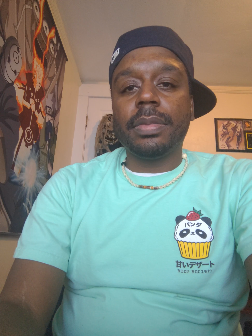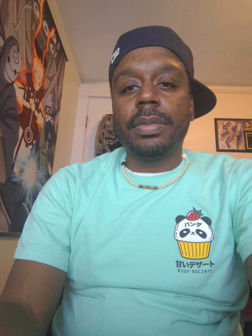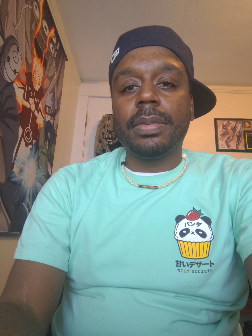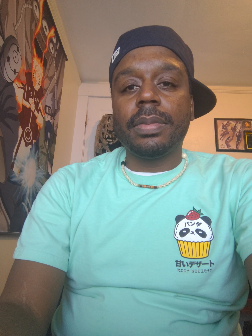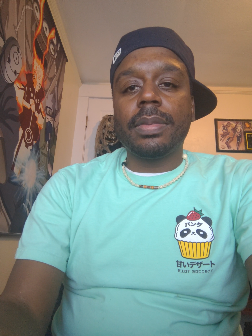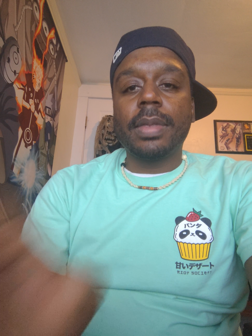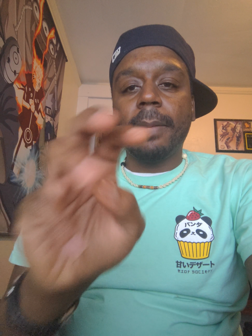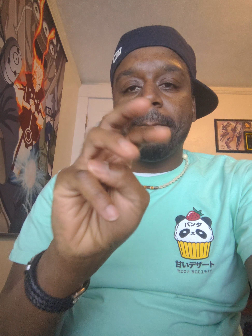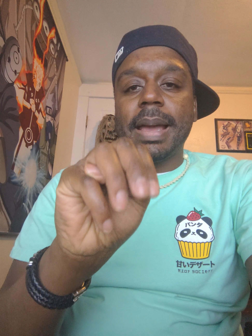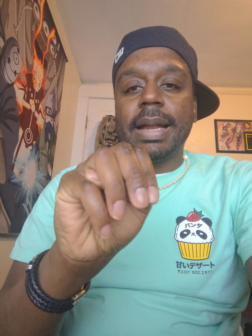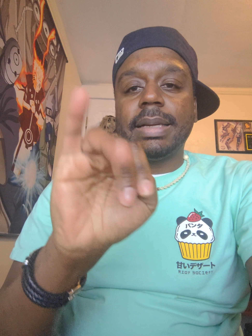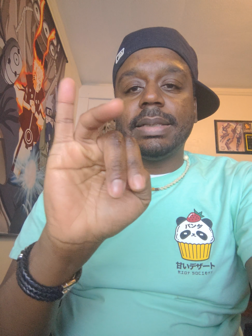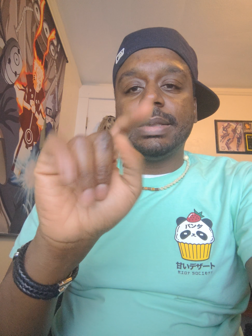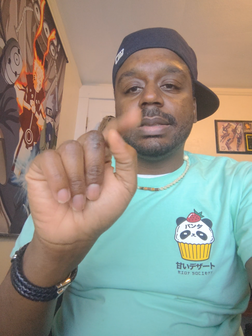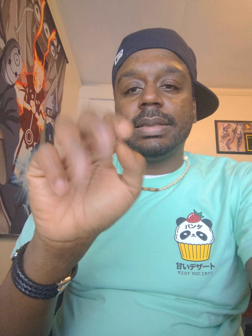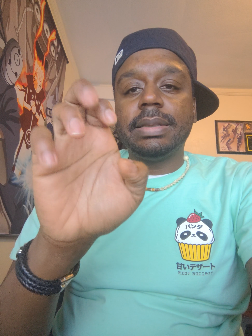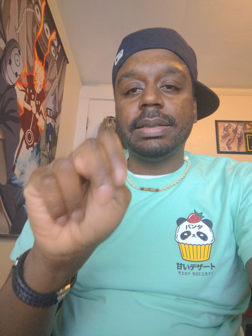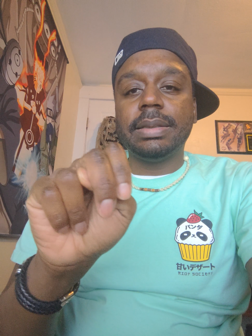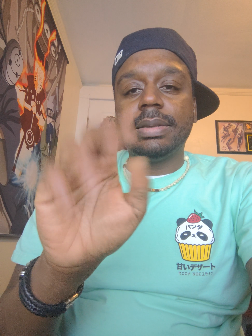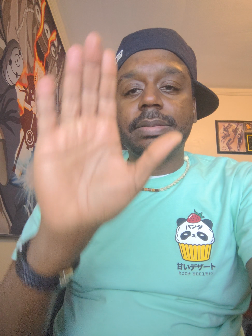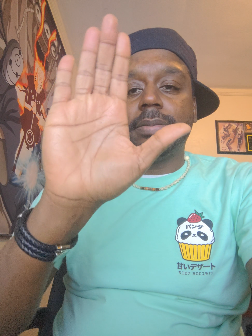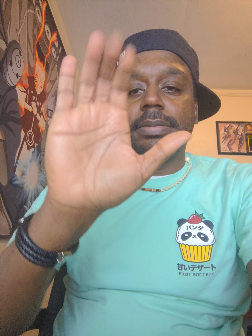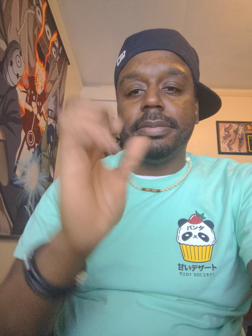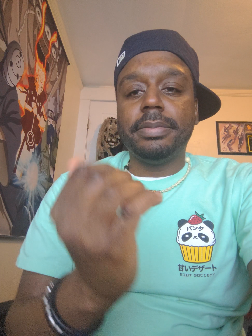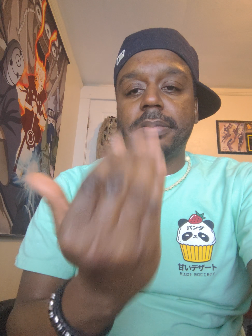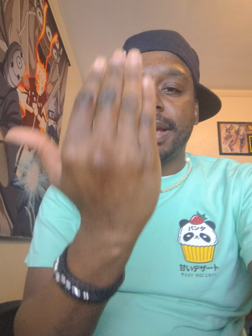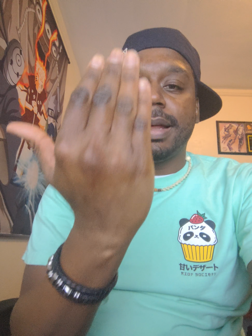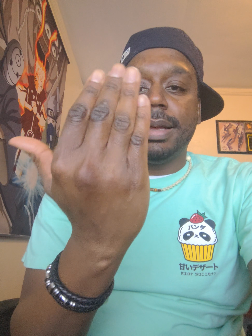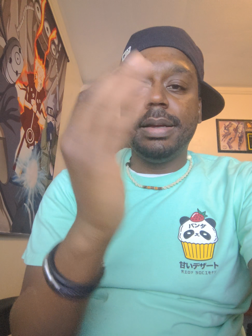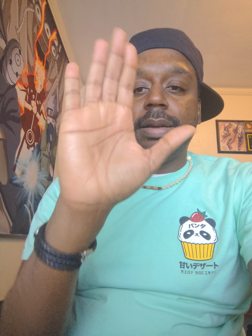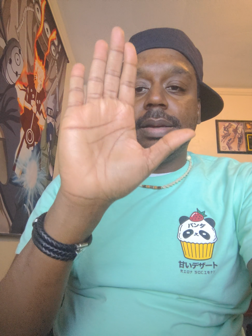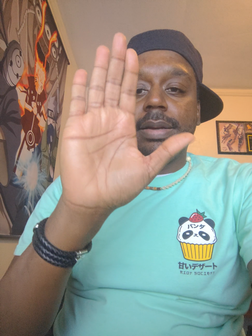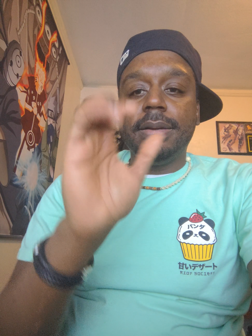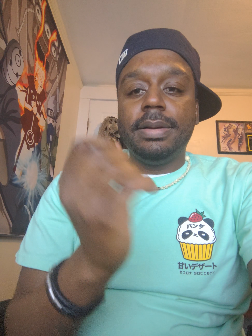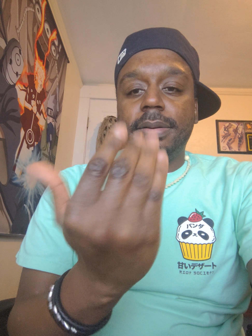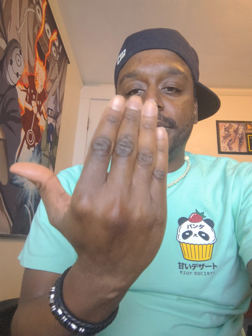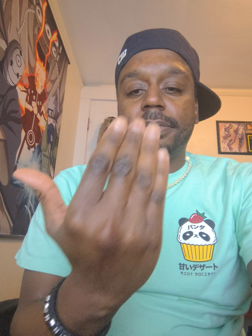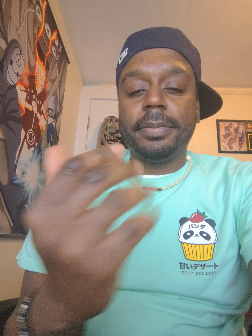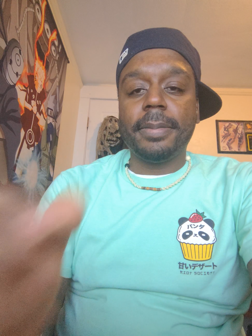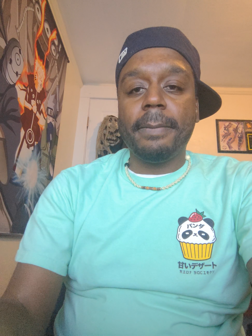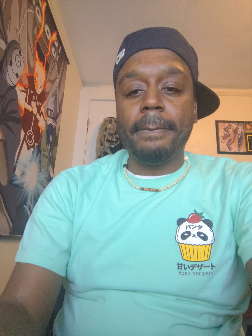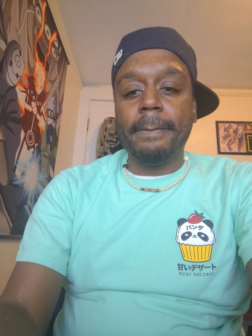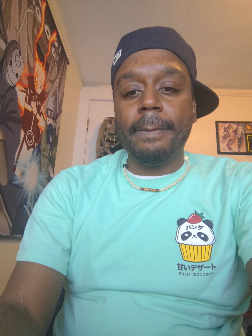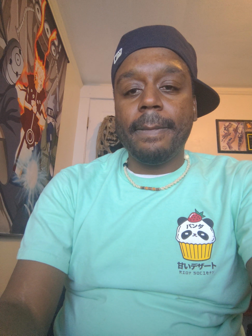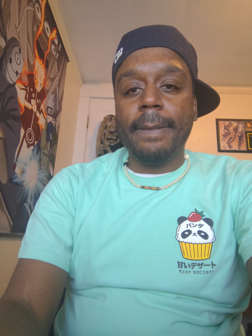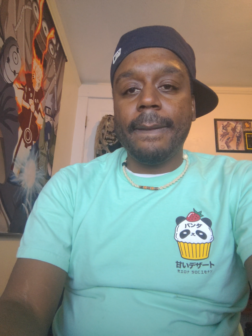mitten